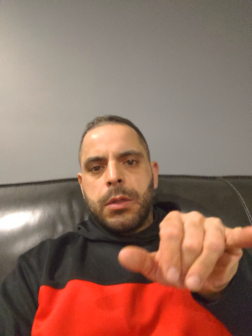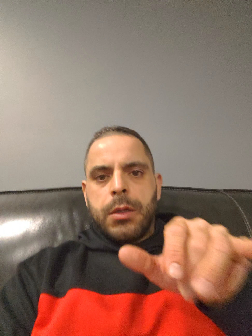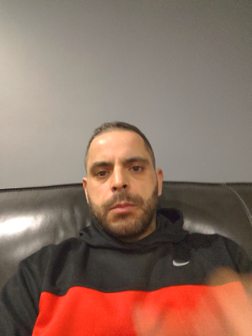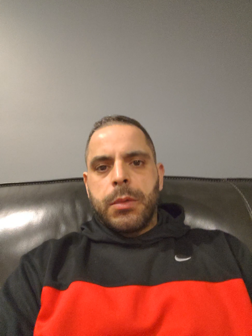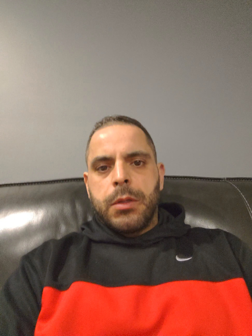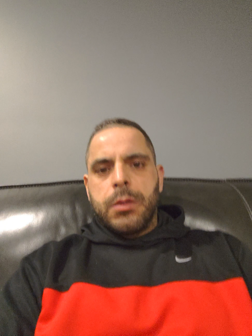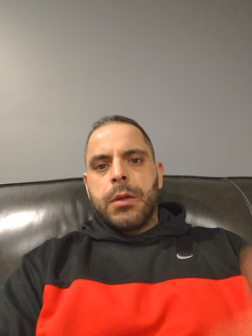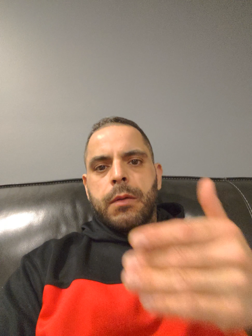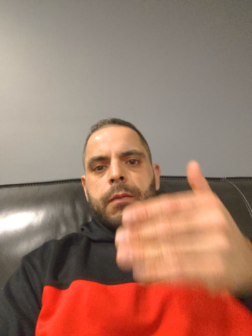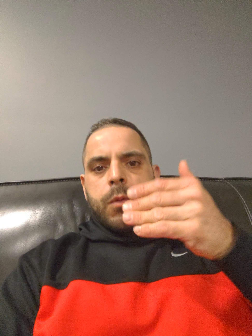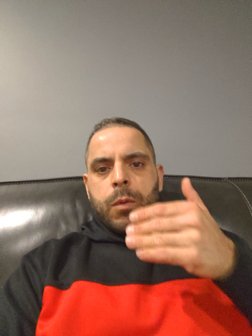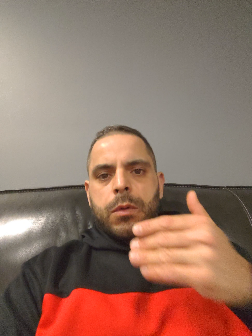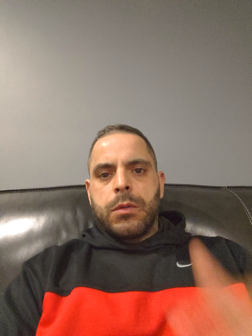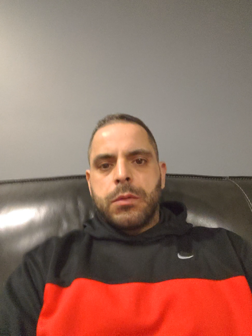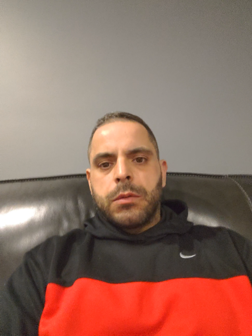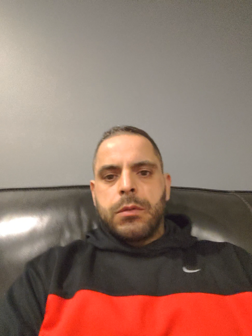before